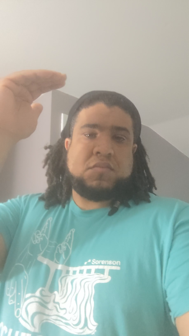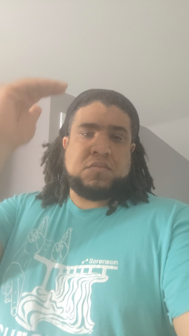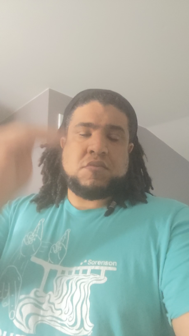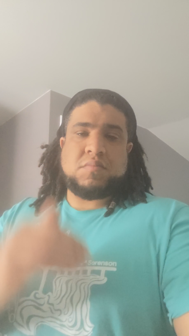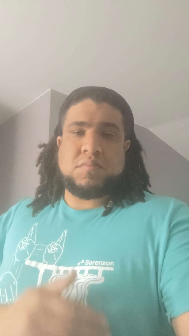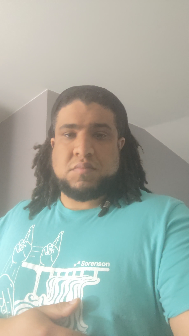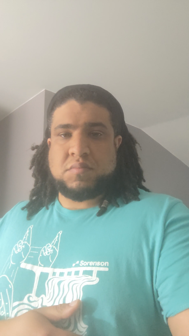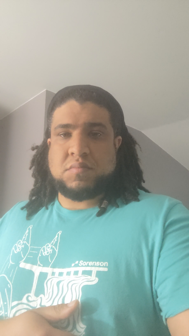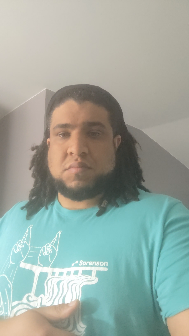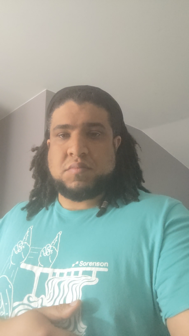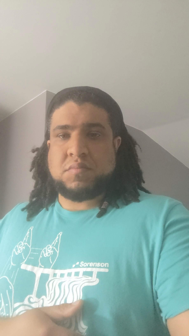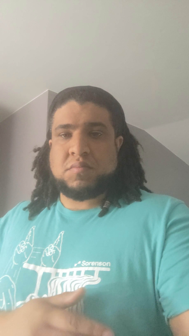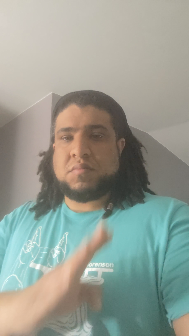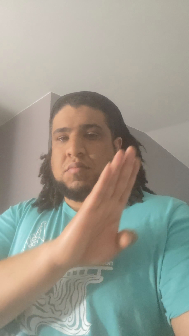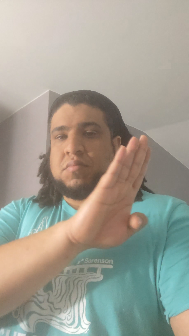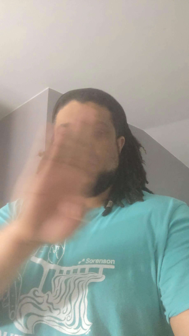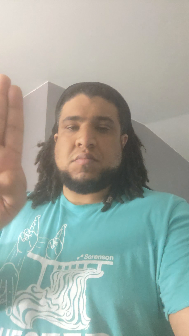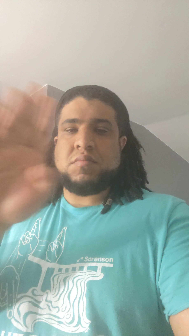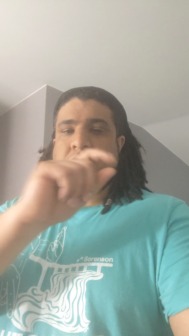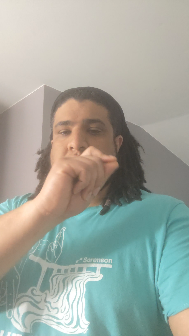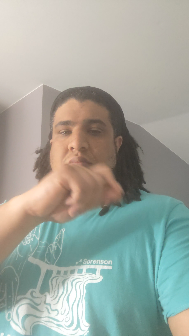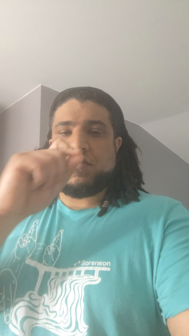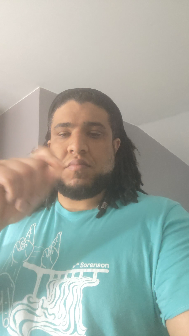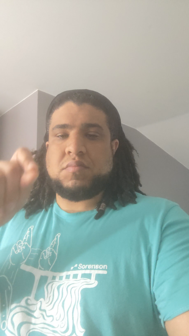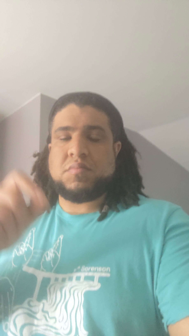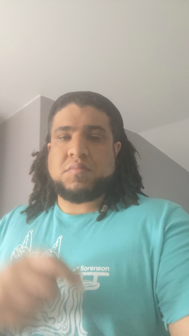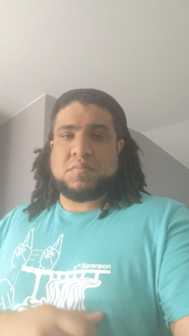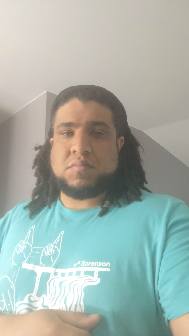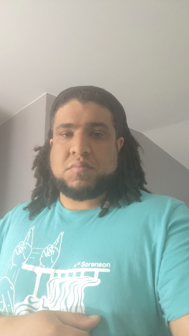chalk